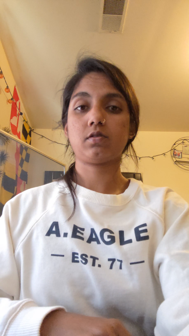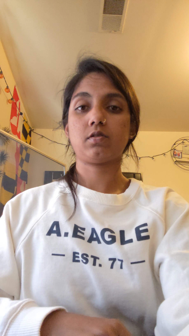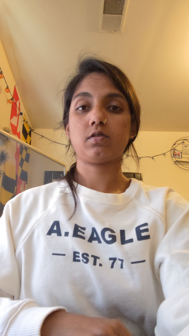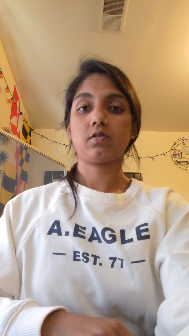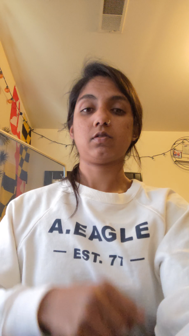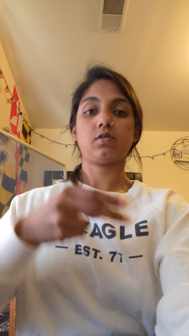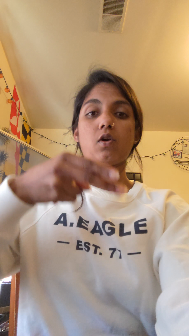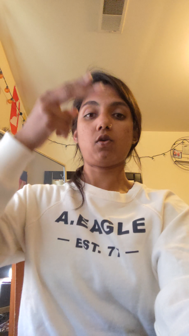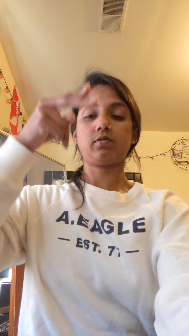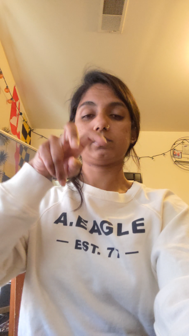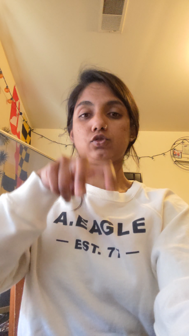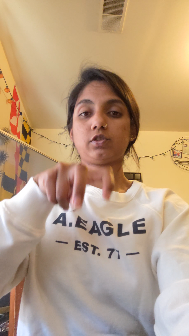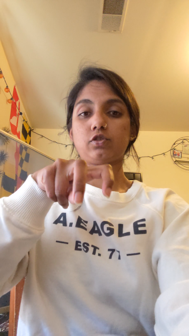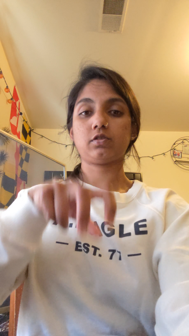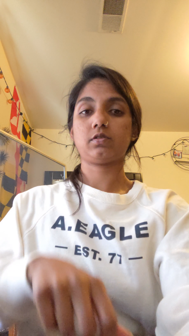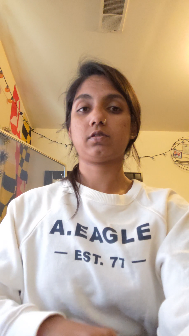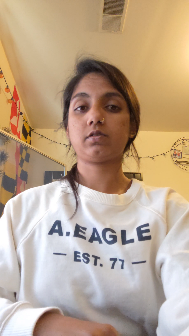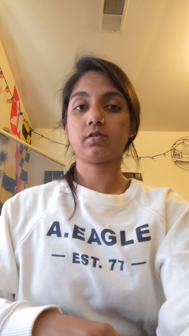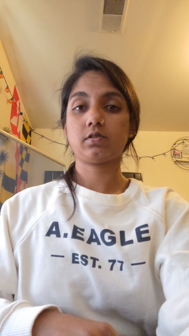high chair